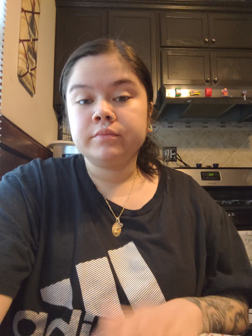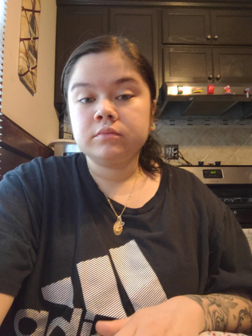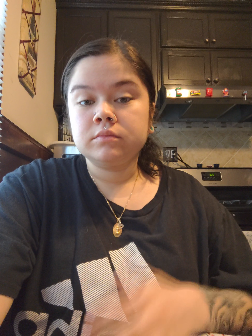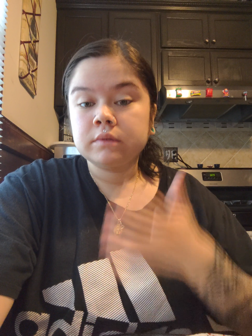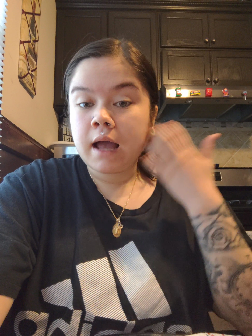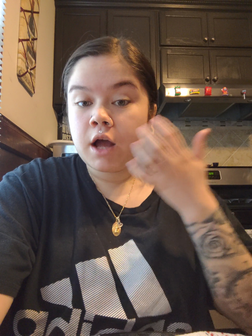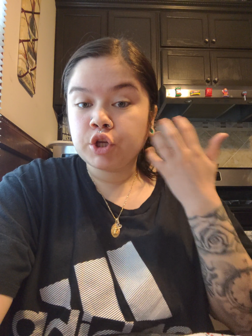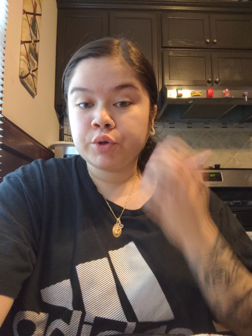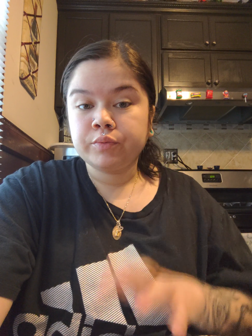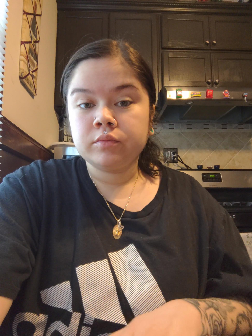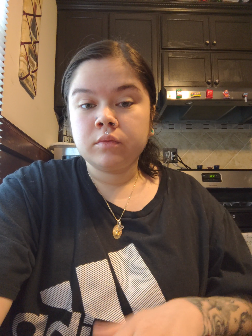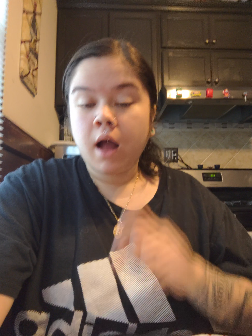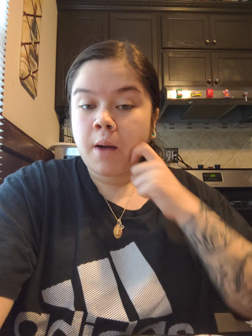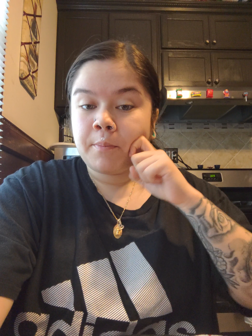tiger